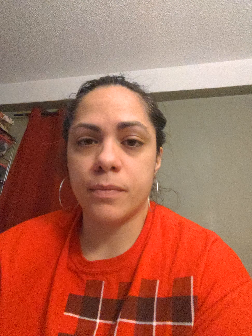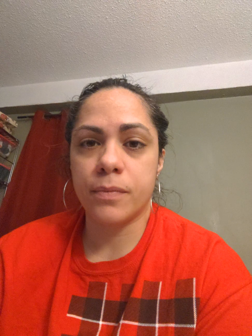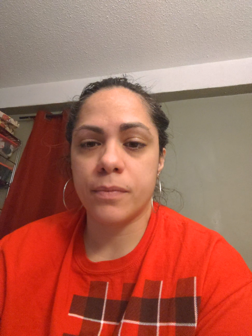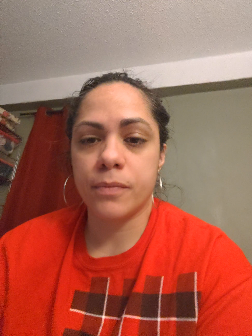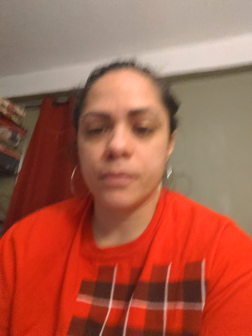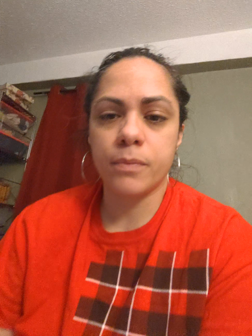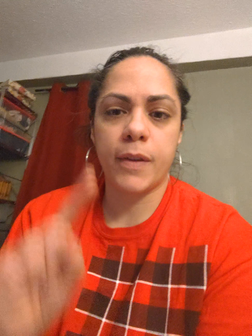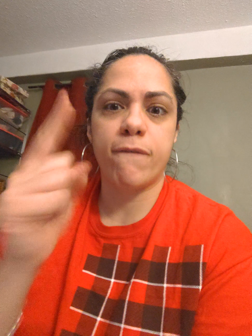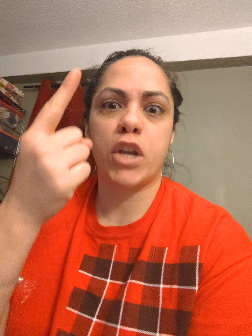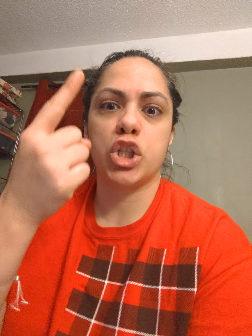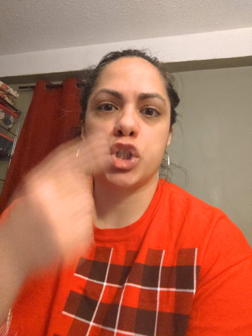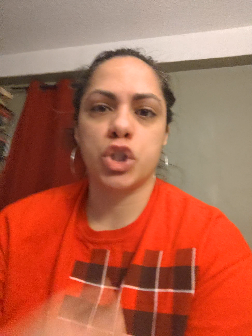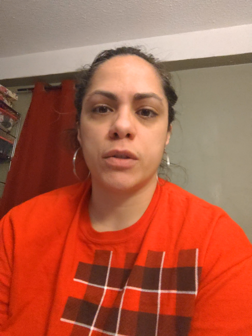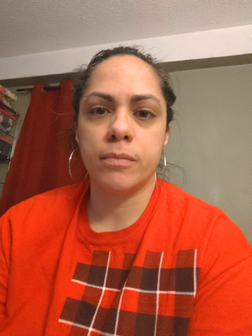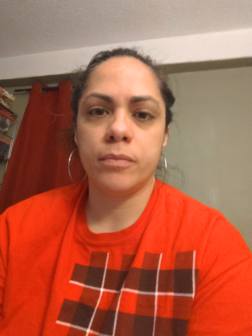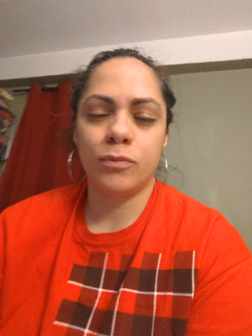first